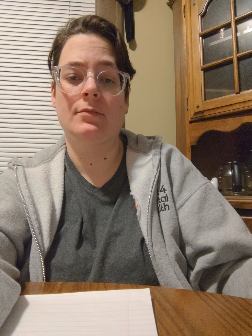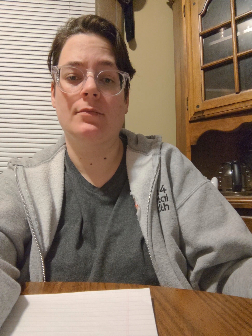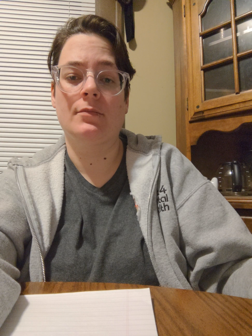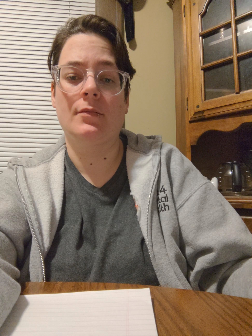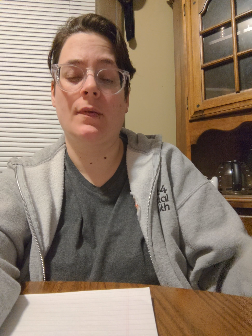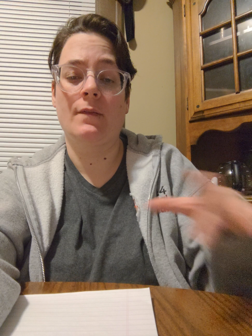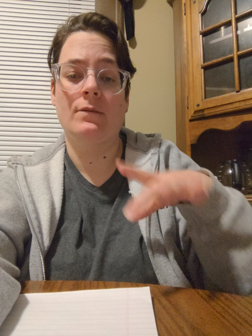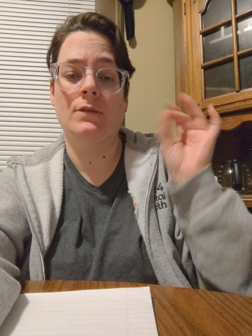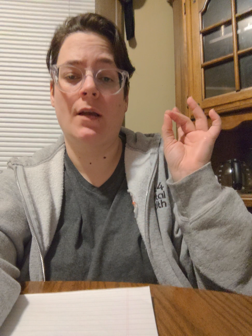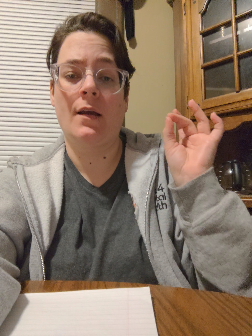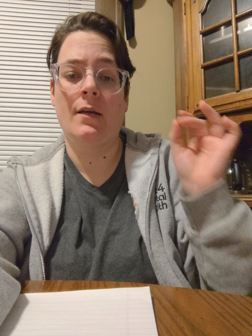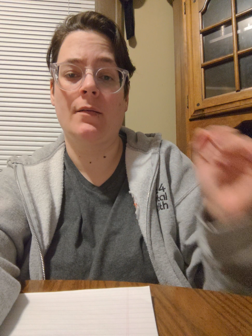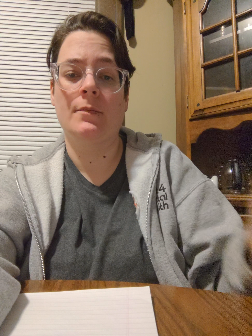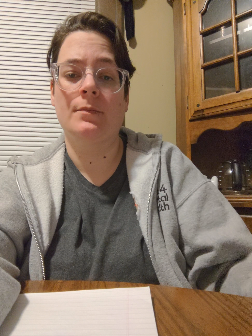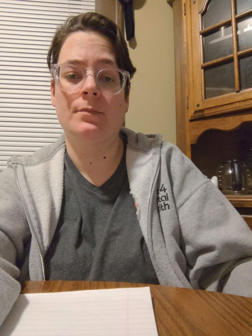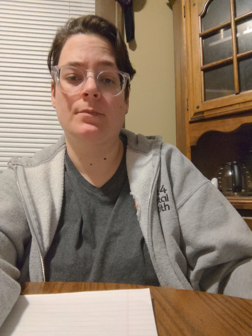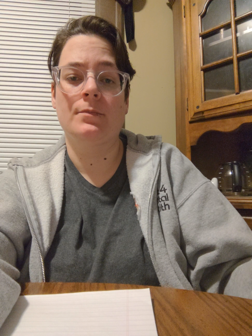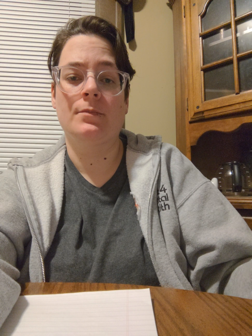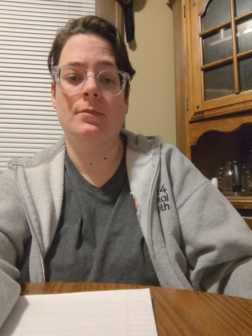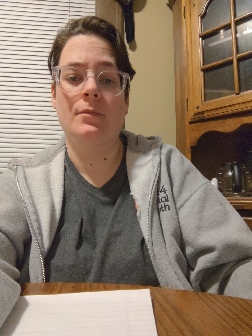find